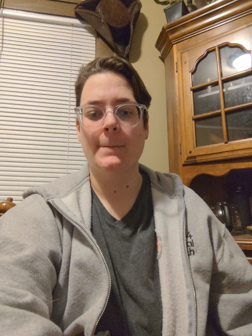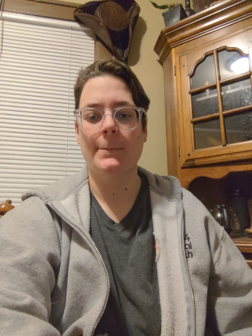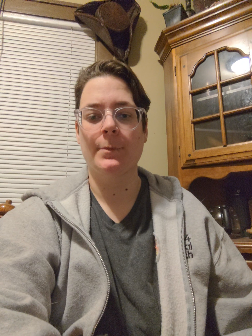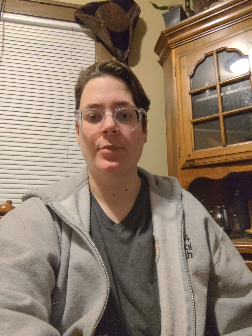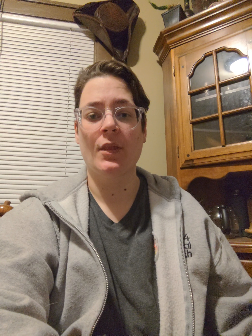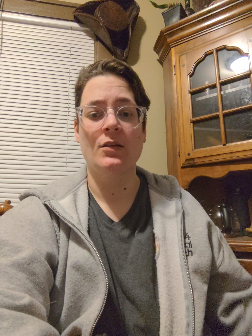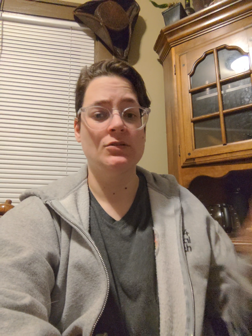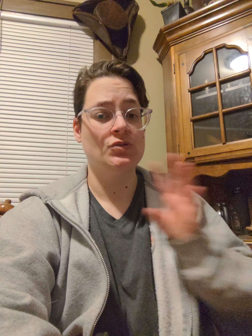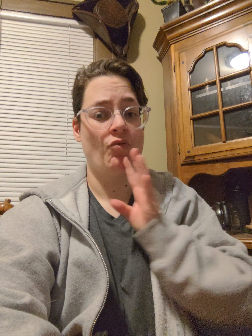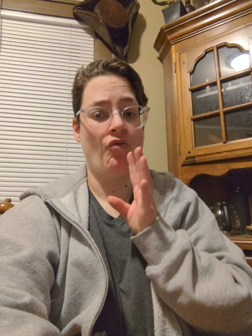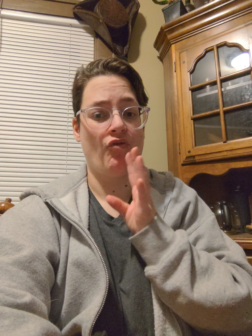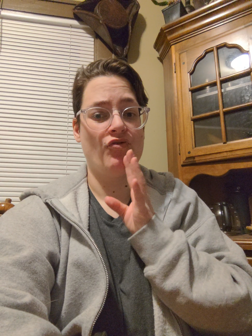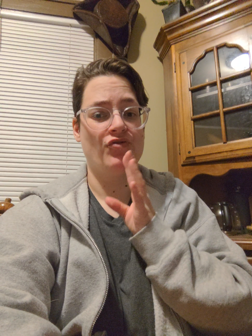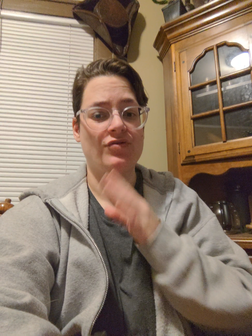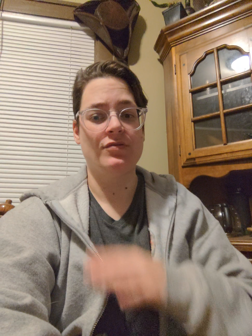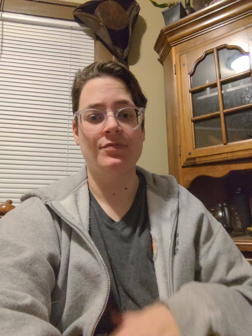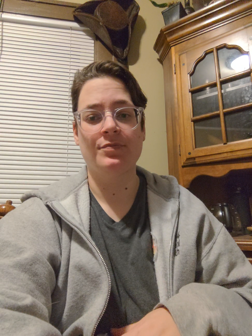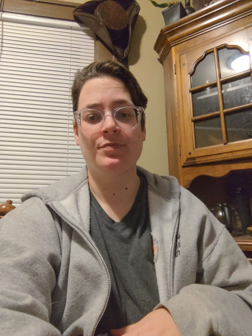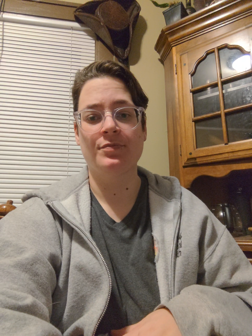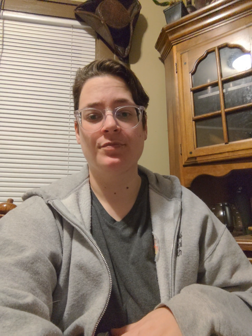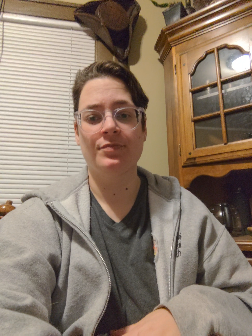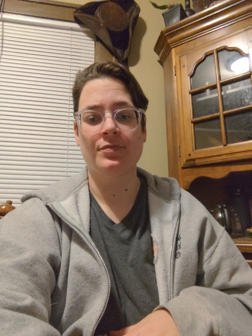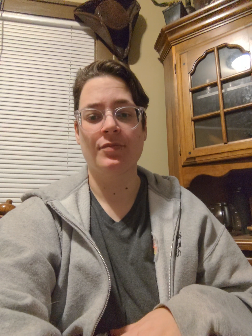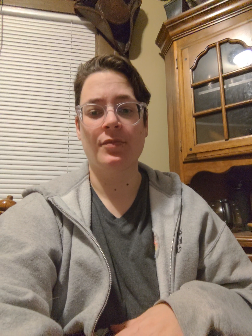talk